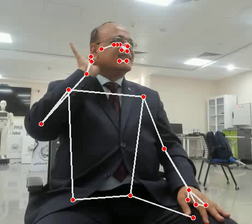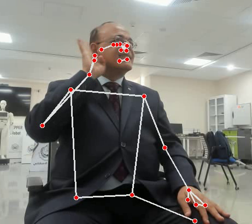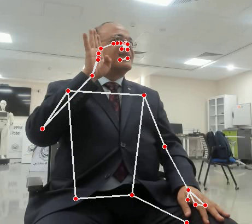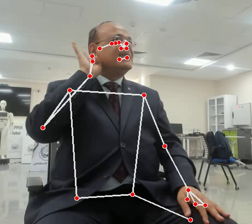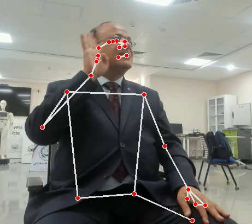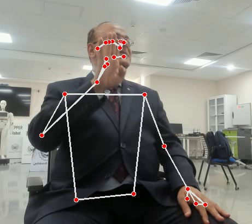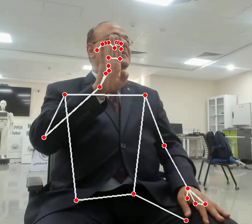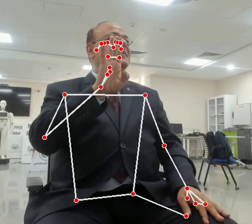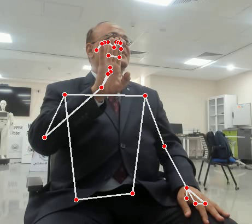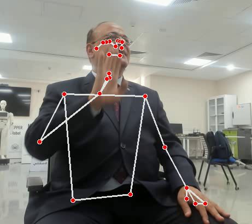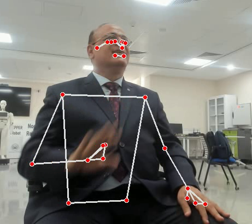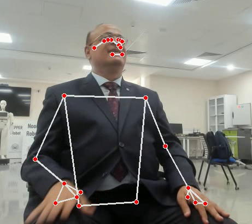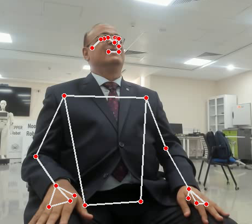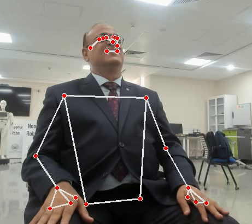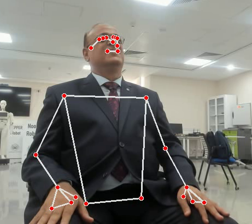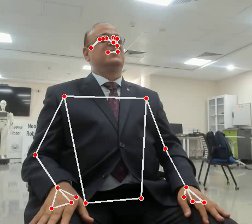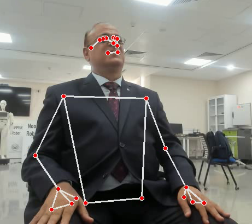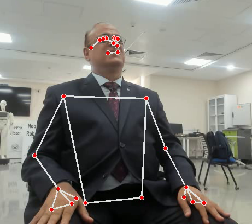fokk many